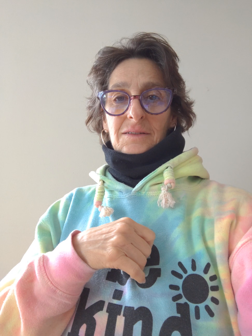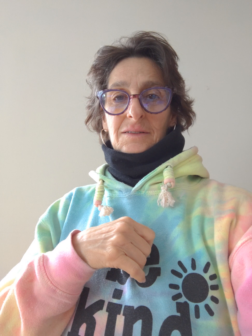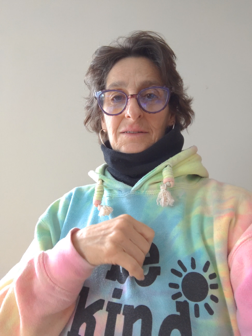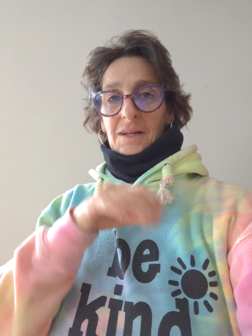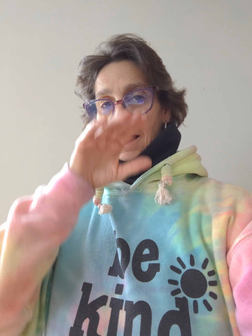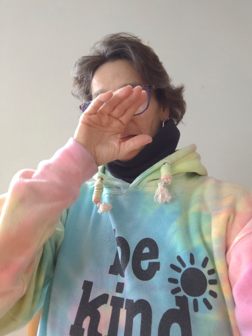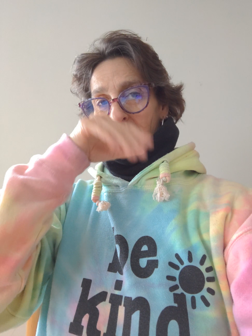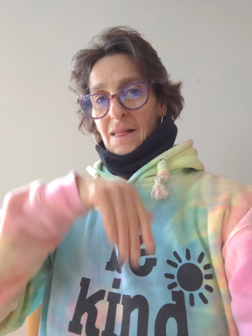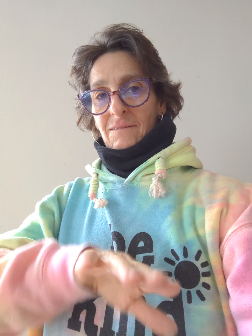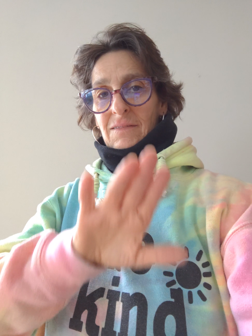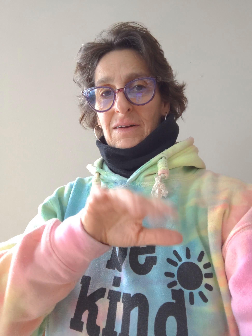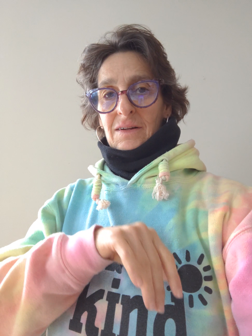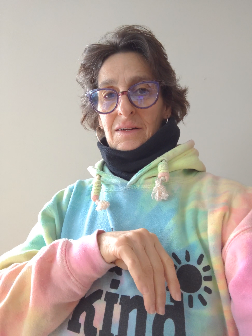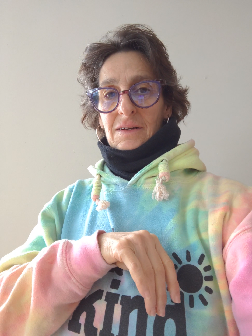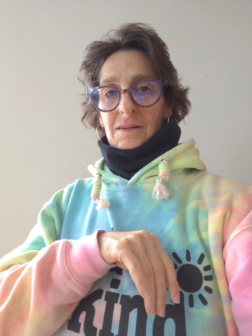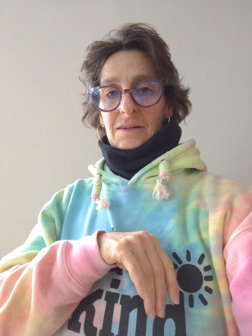elephant